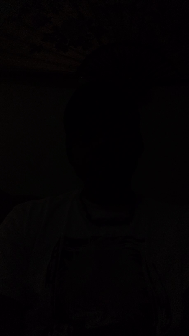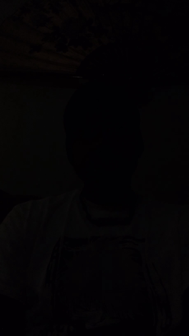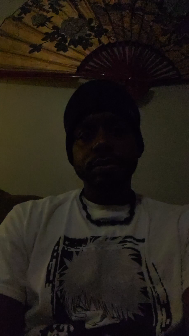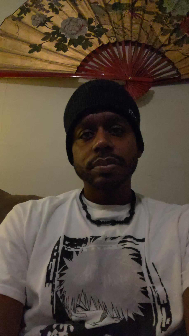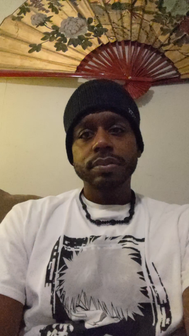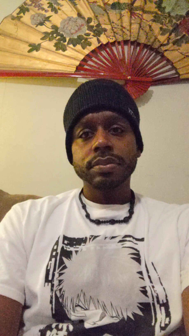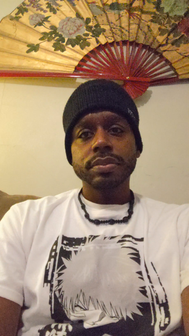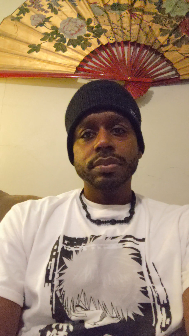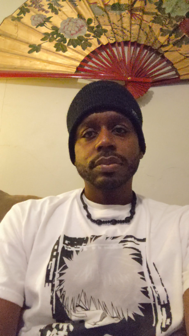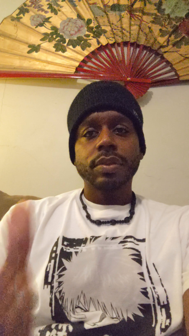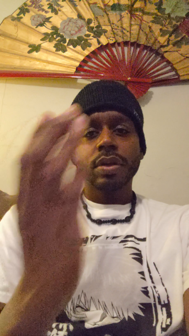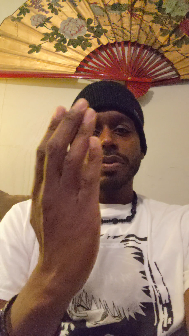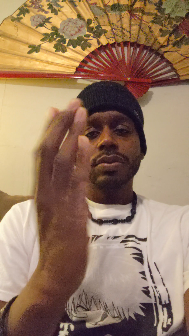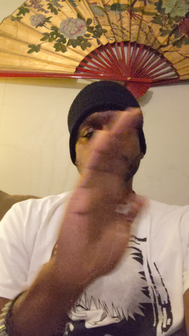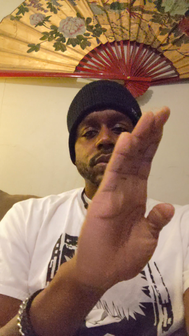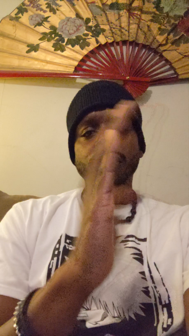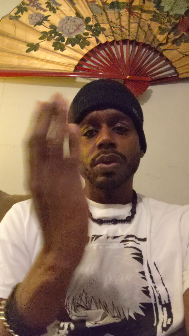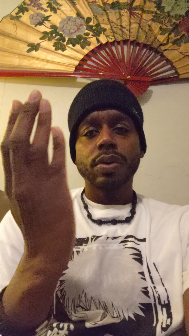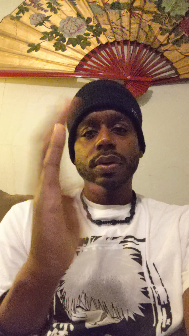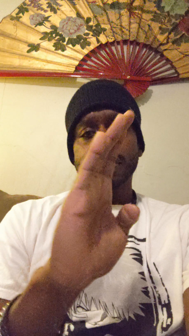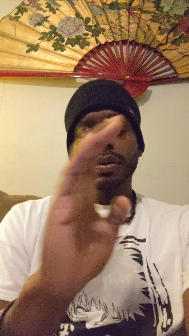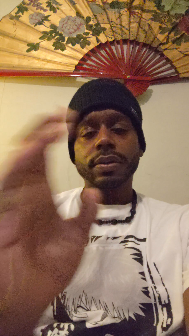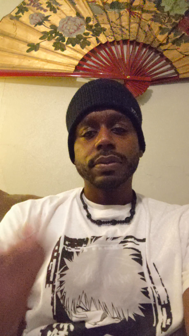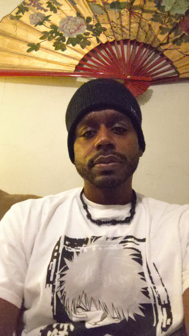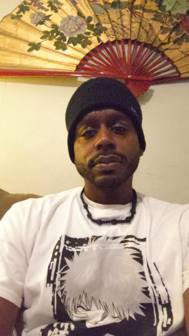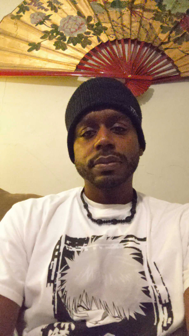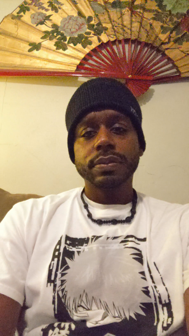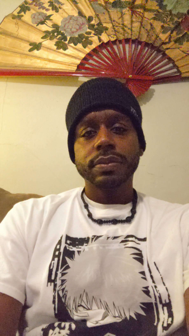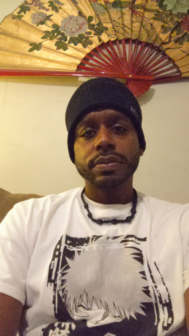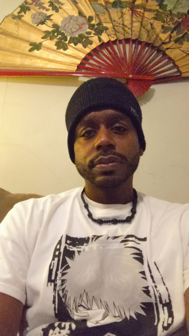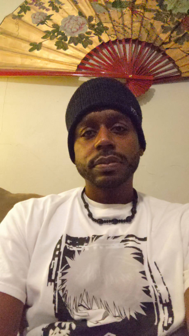door